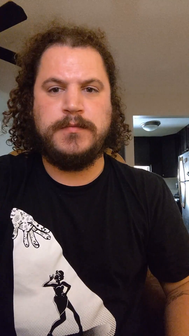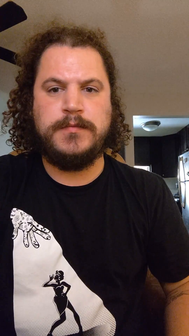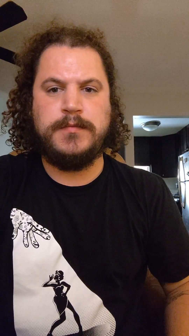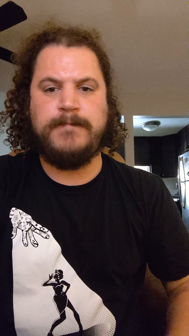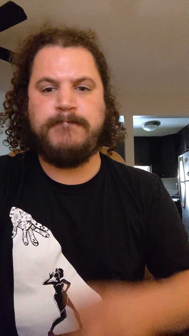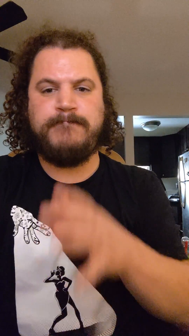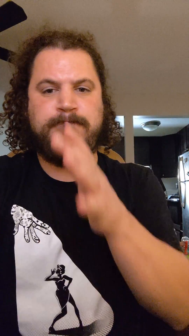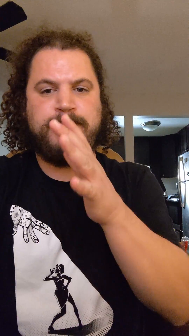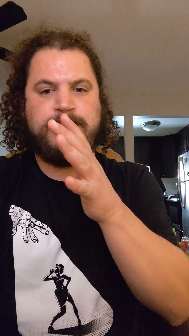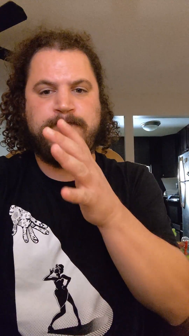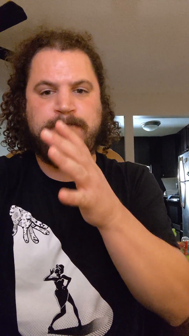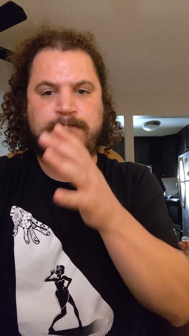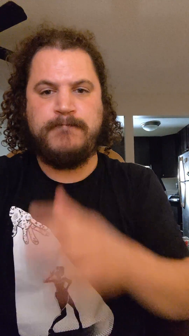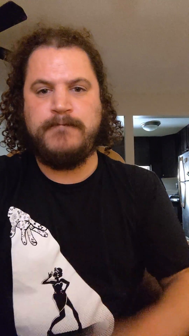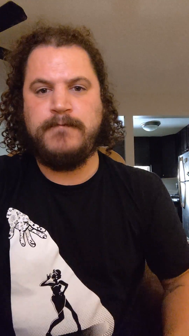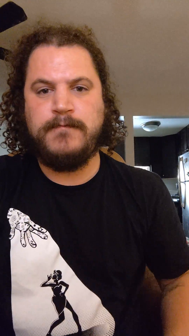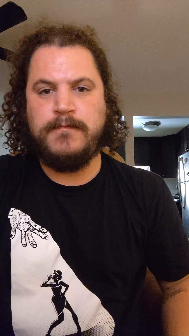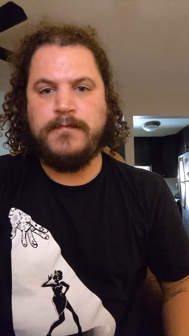mommy